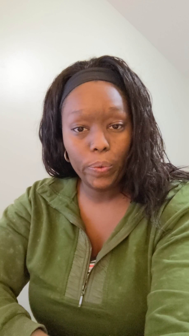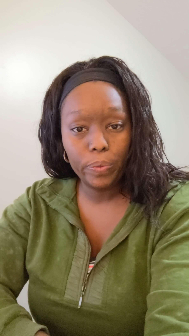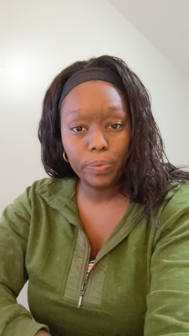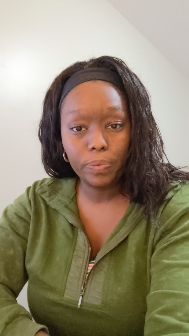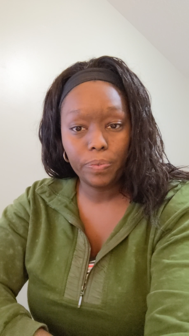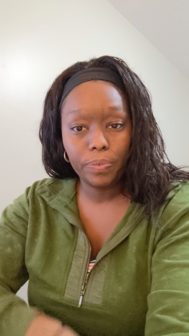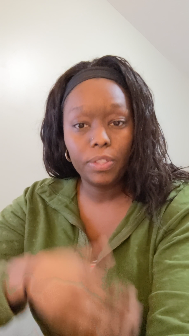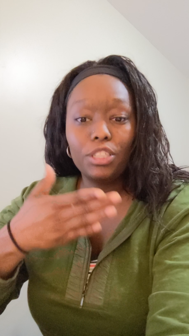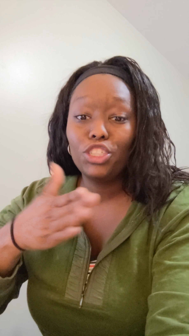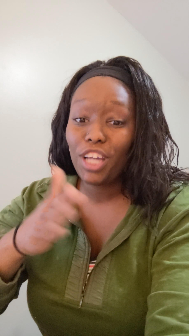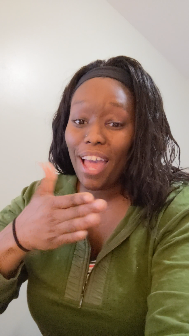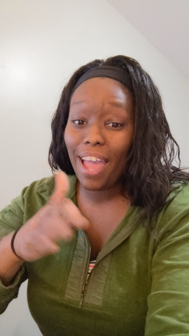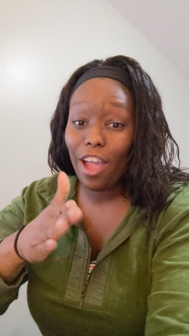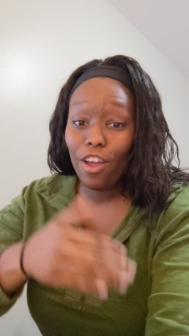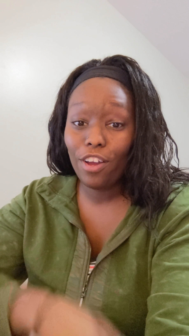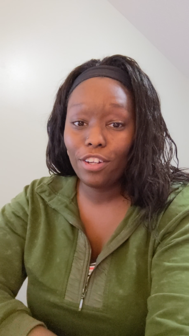share